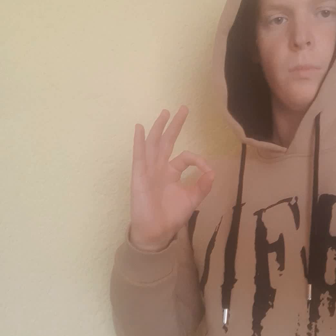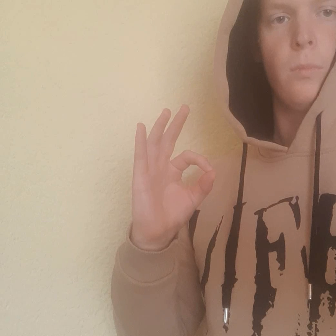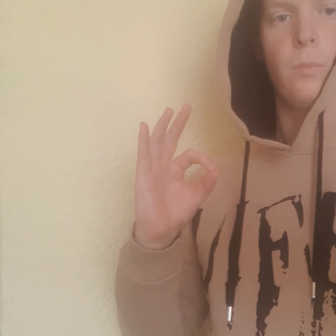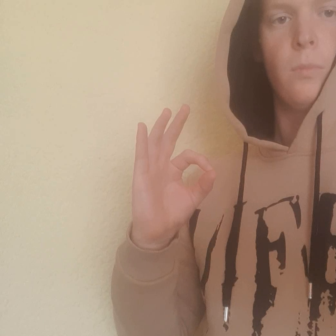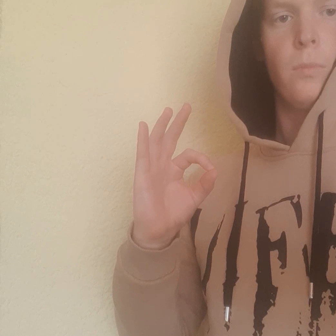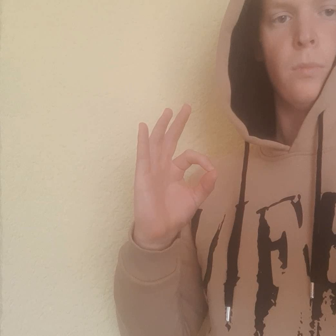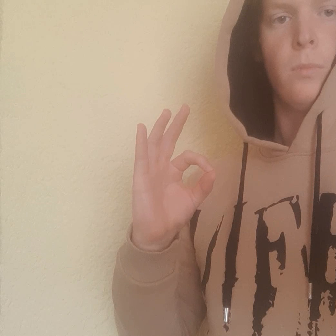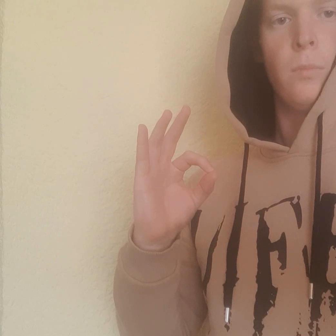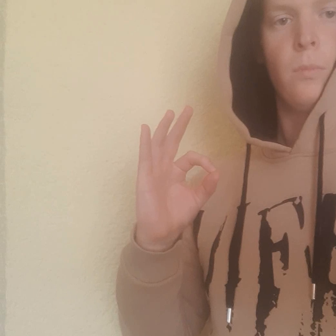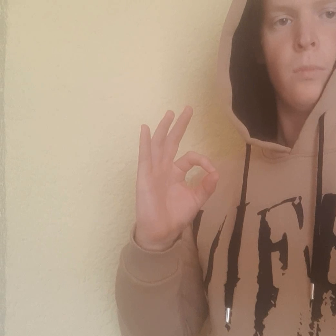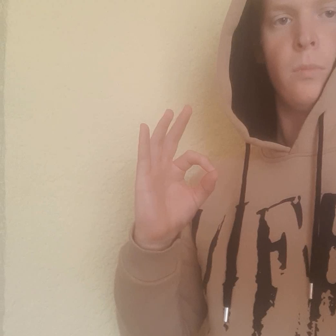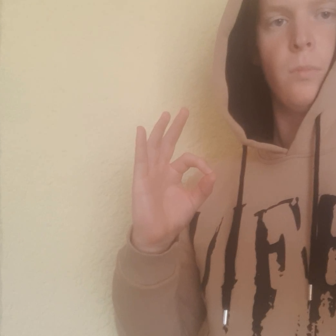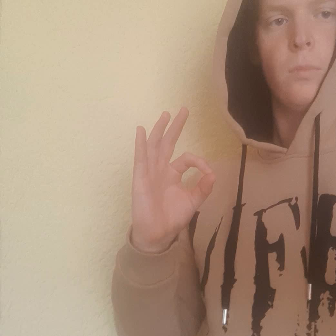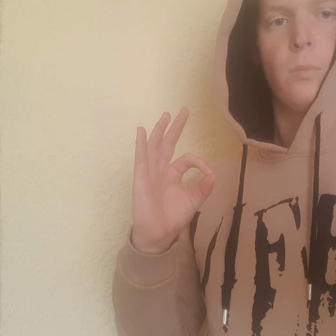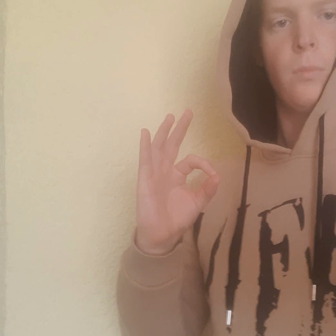О